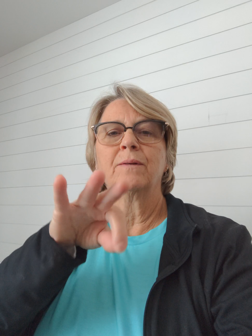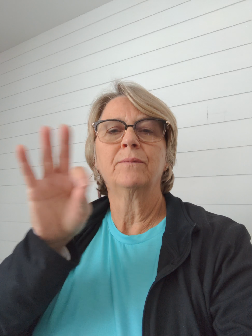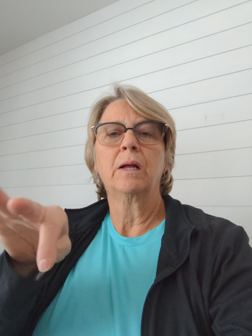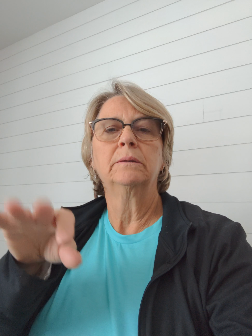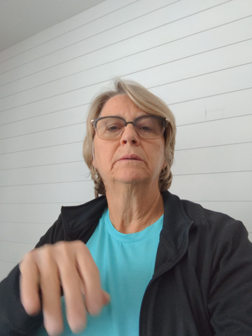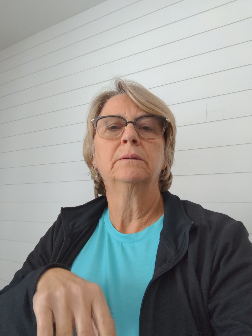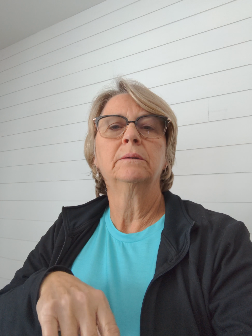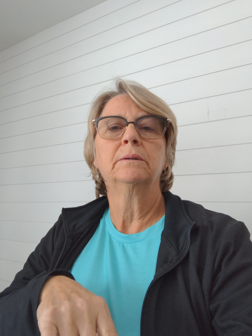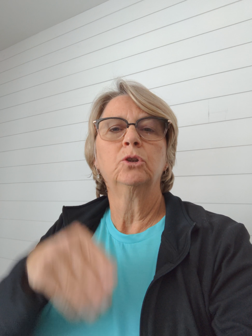french fries